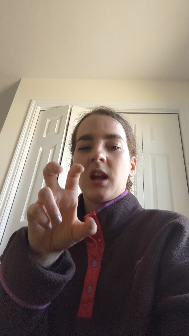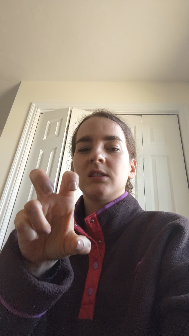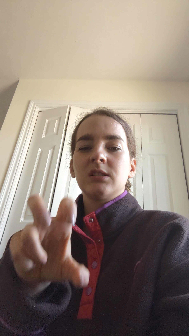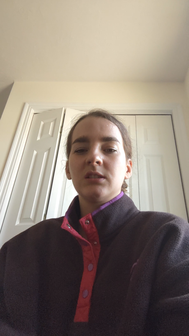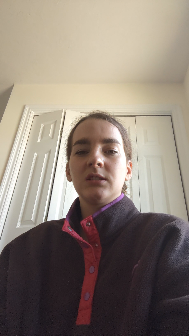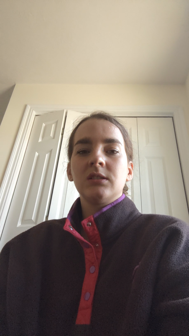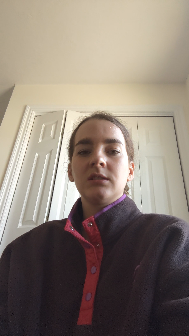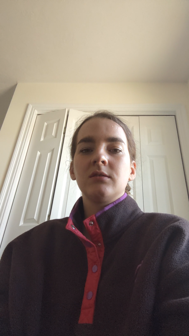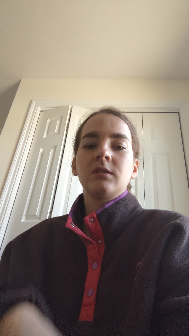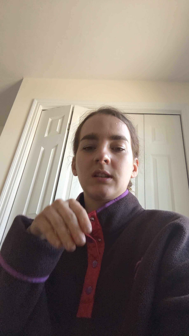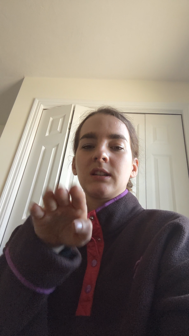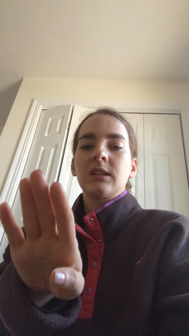enter